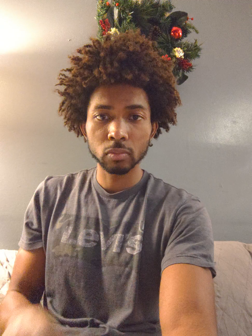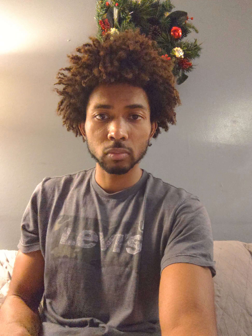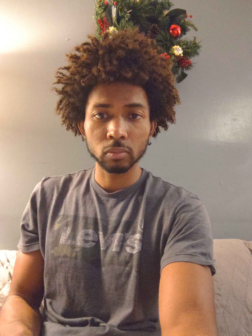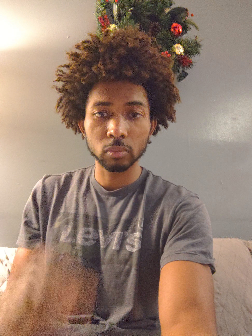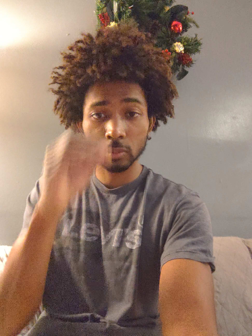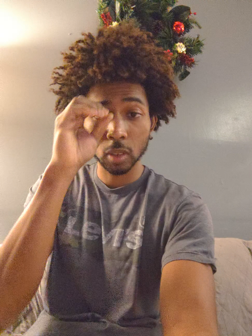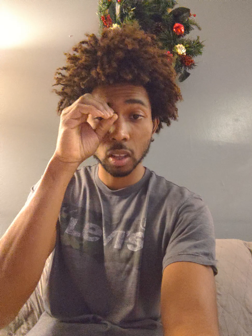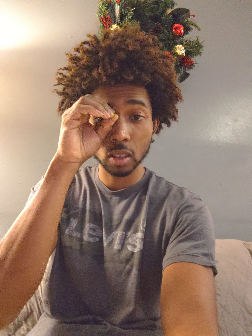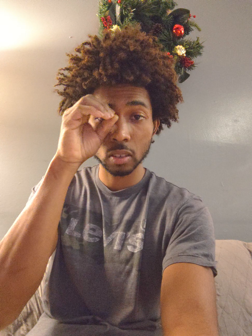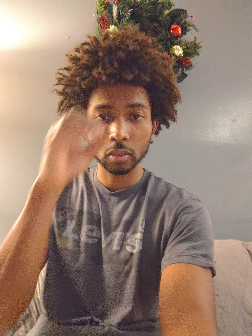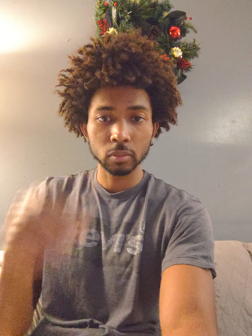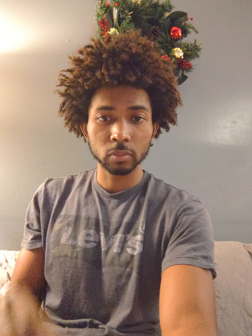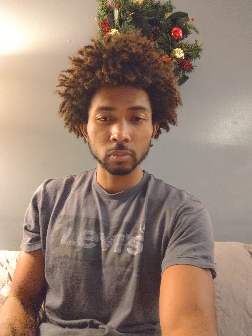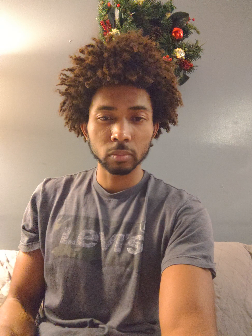owl